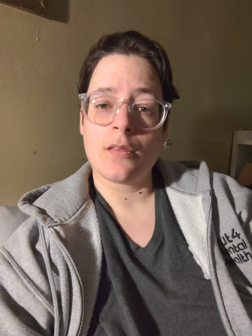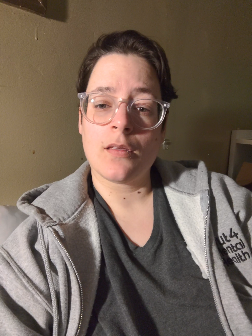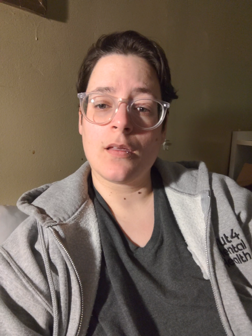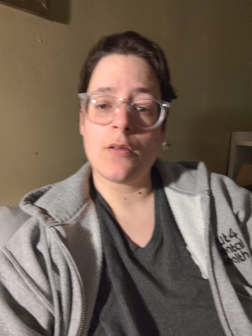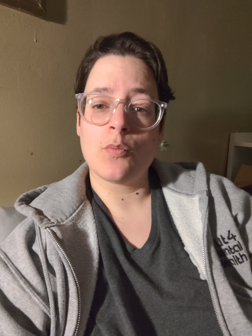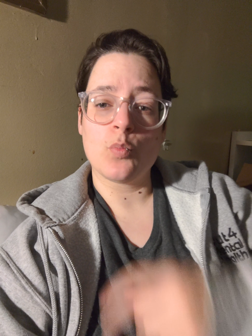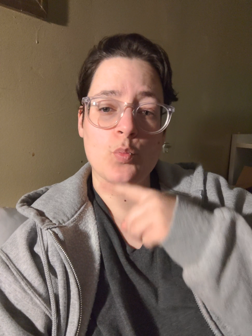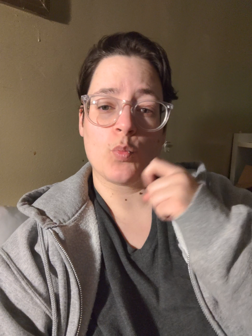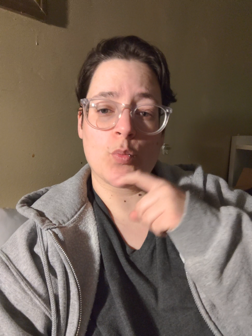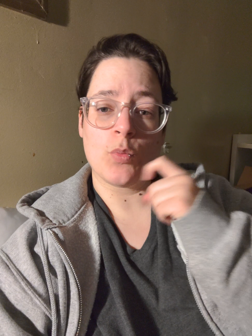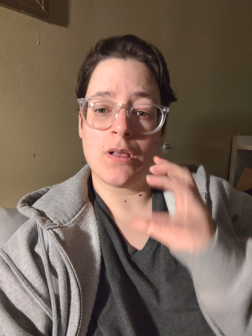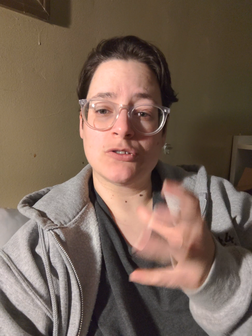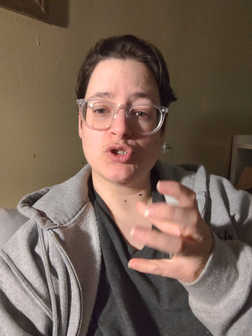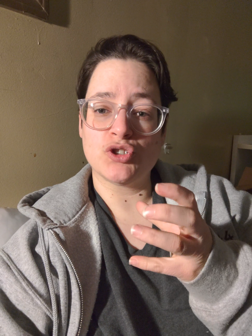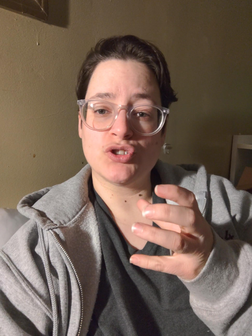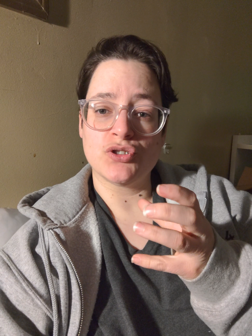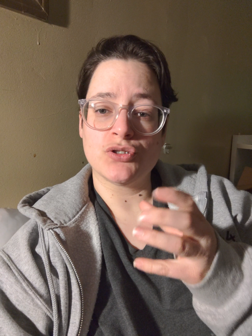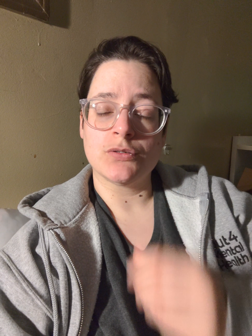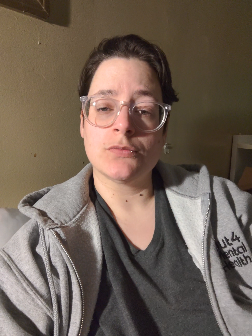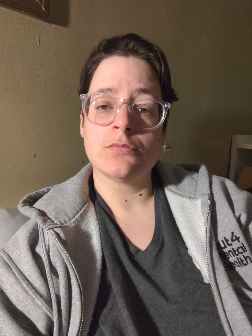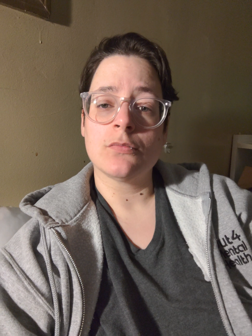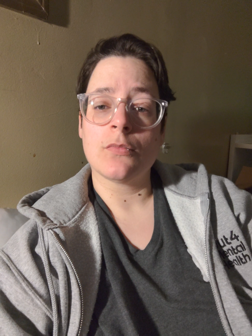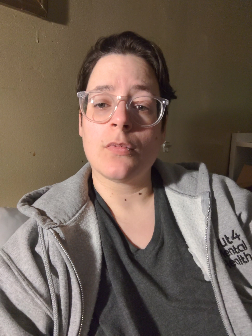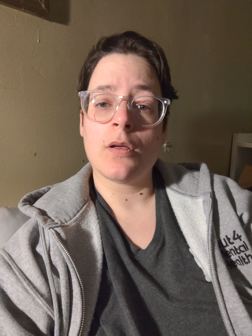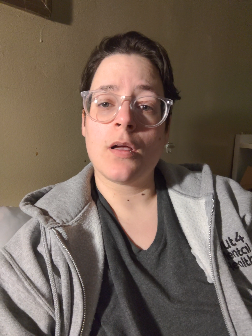dryer